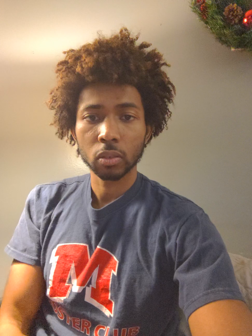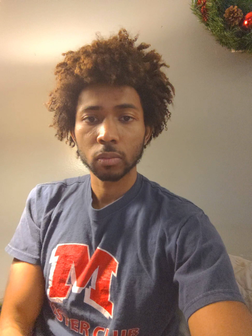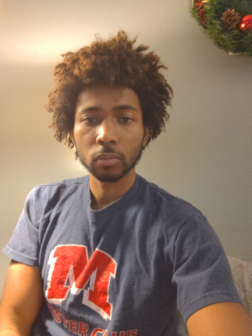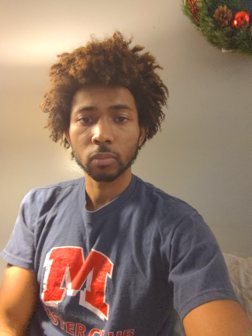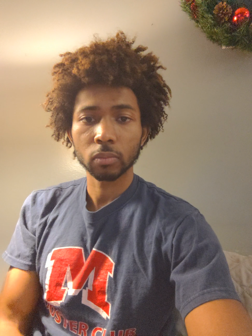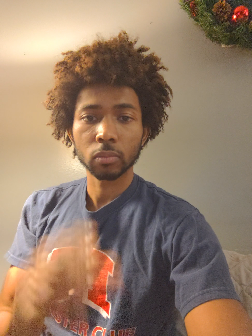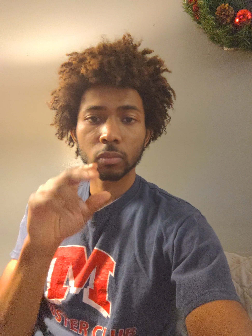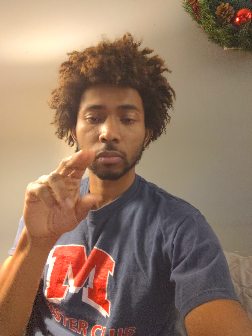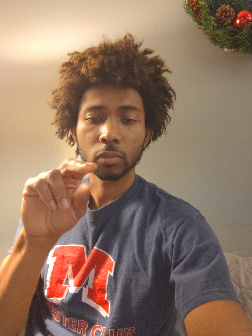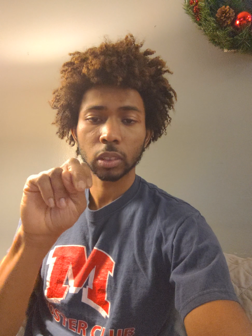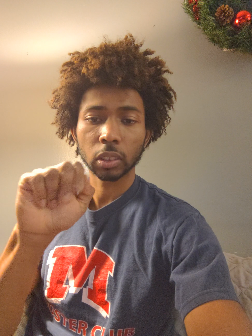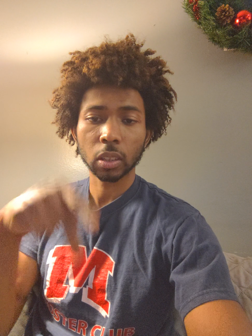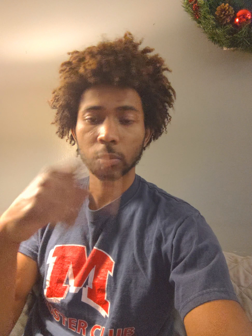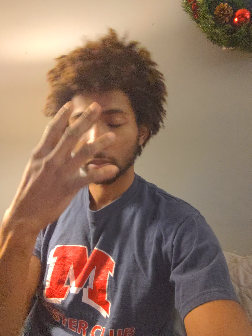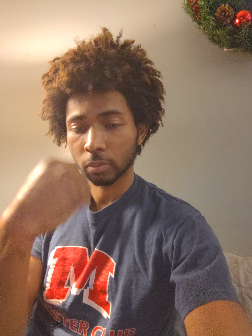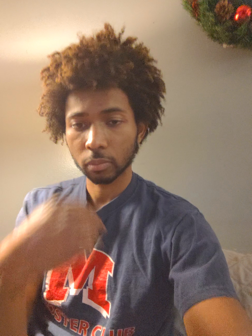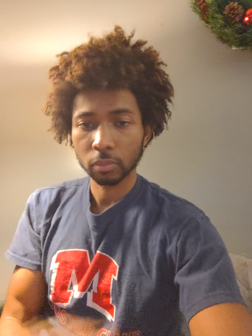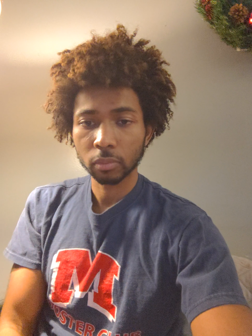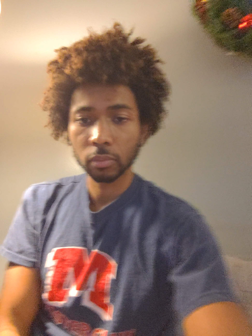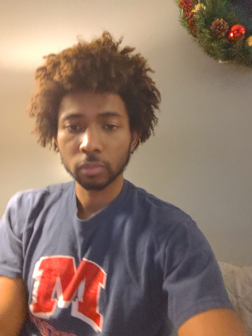nap